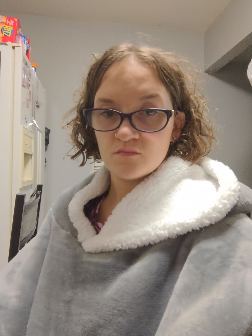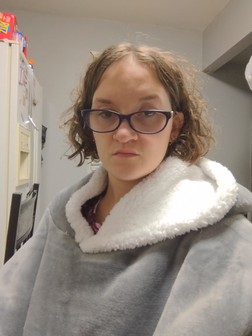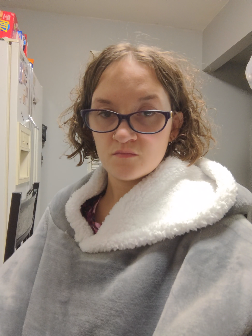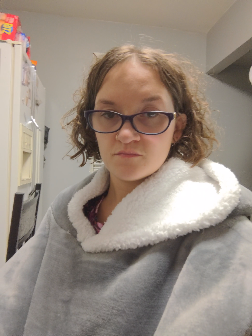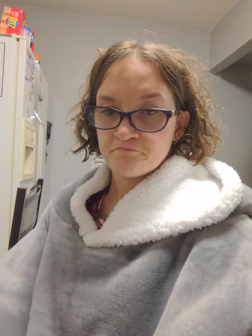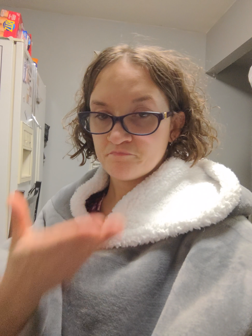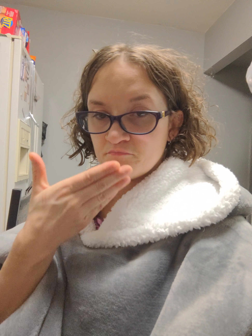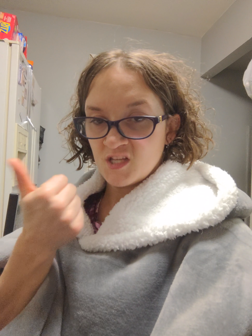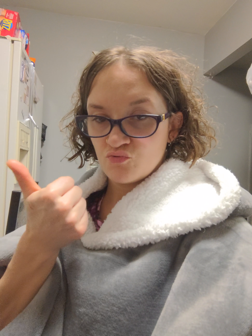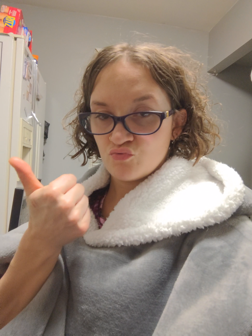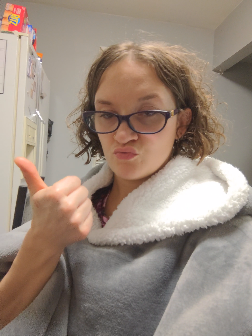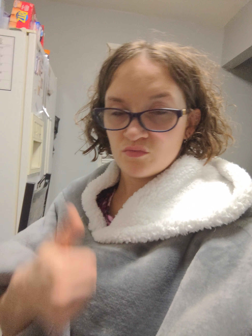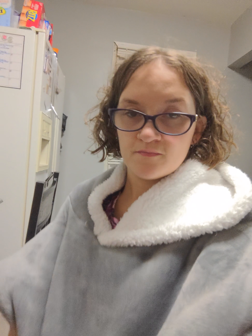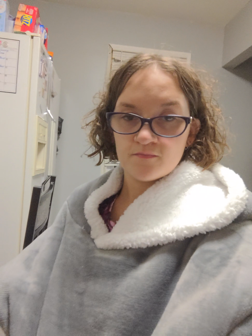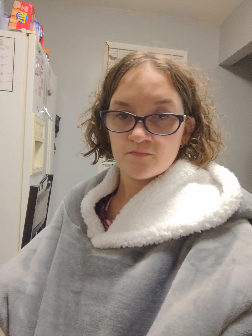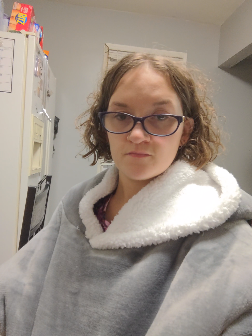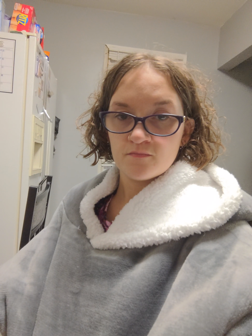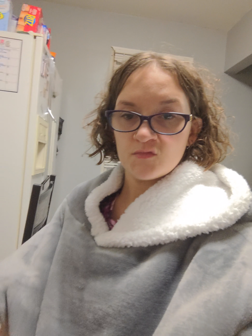better